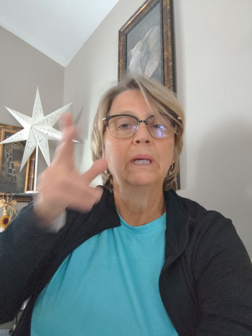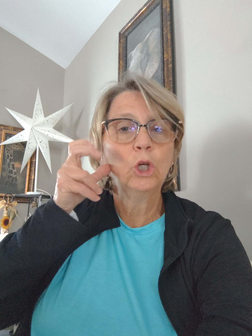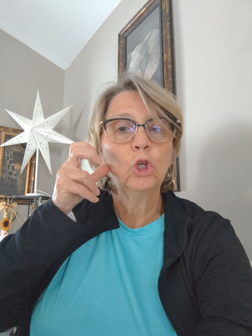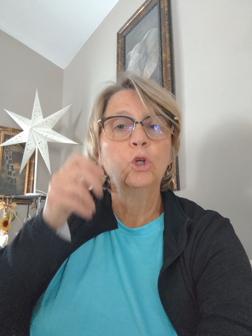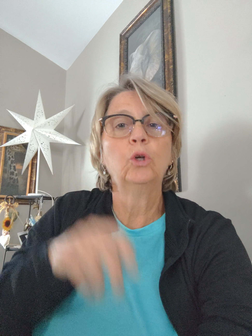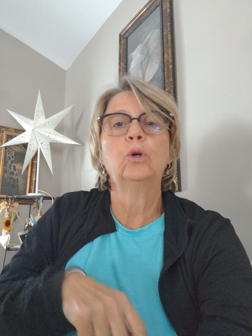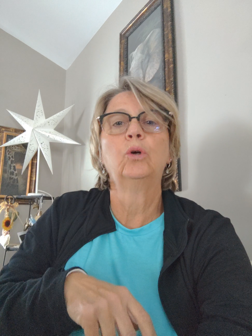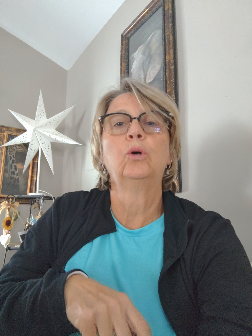hear